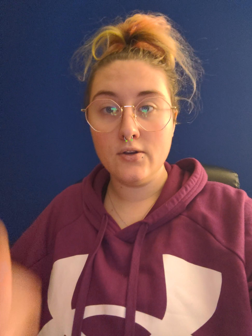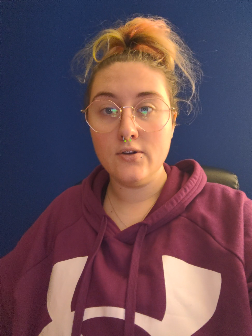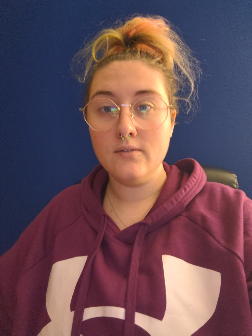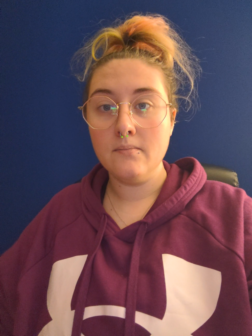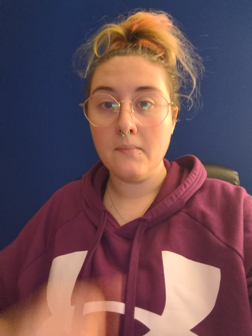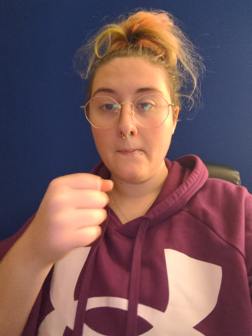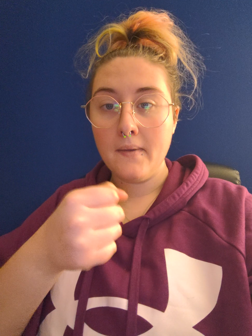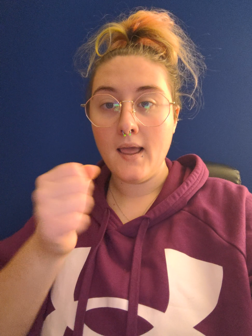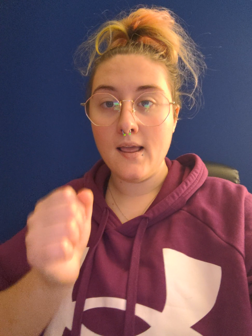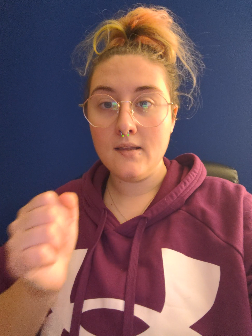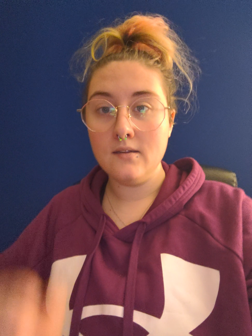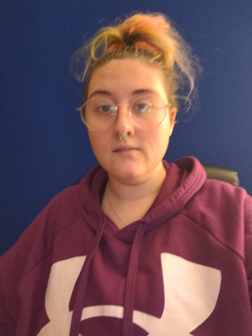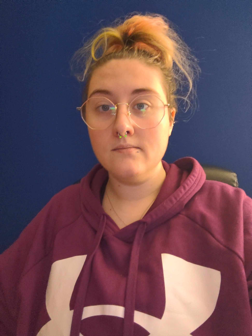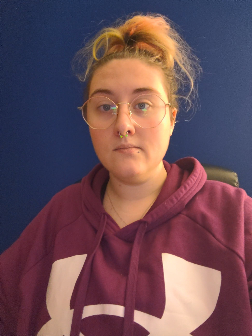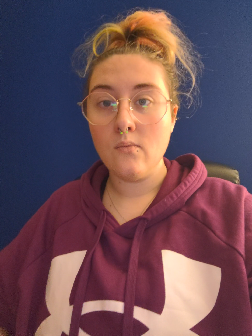make